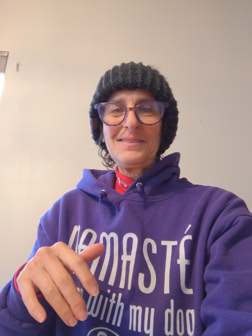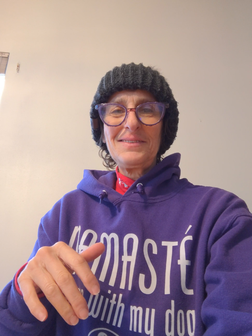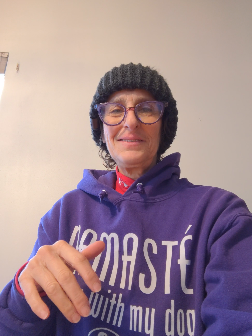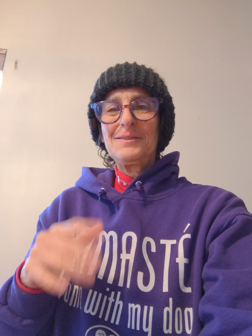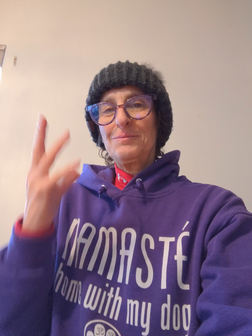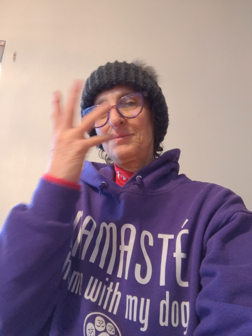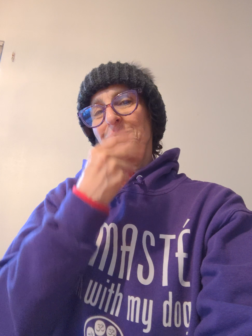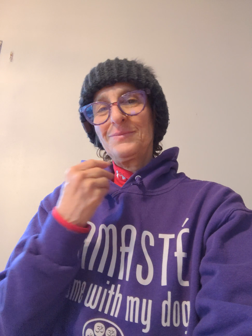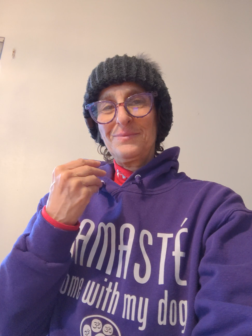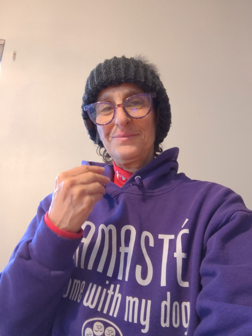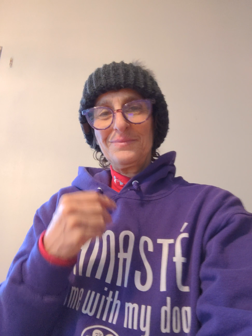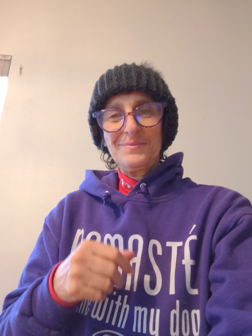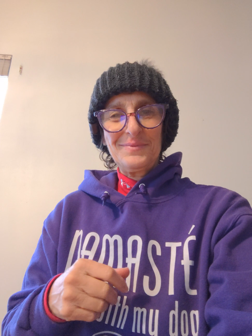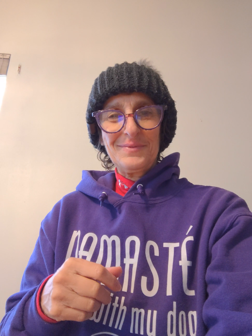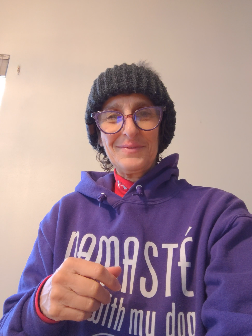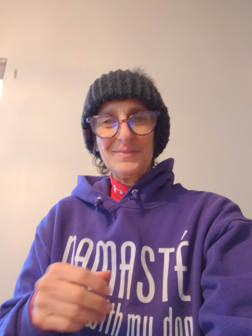pretty